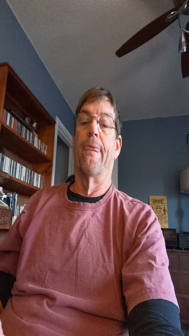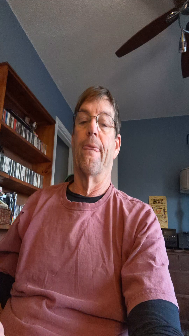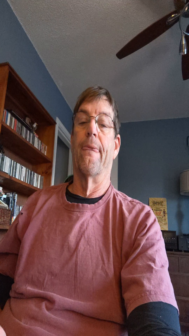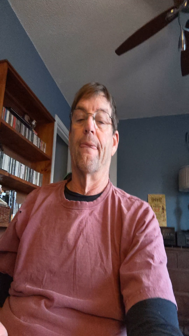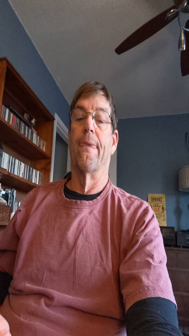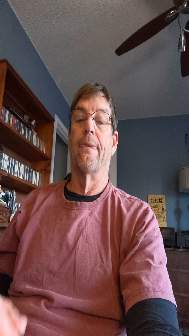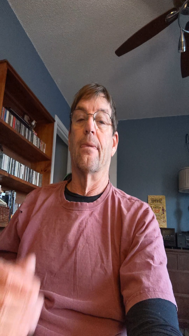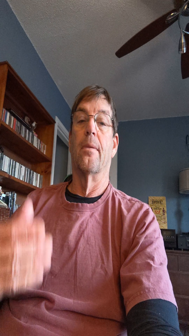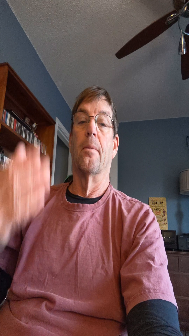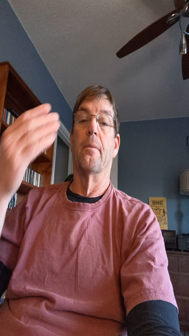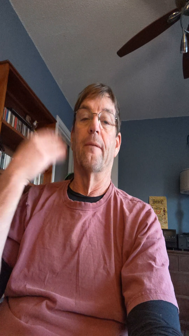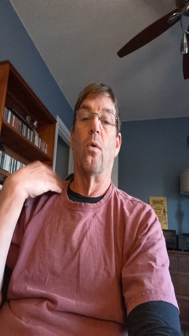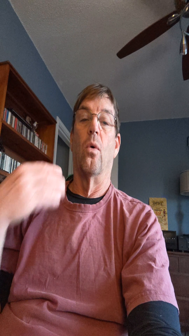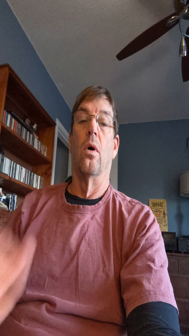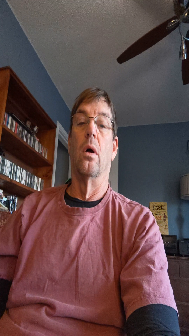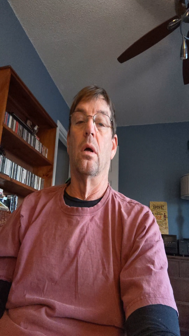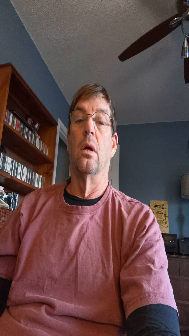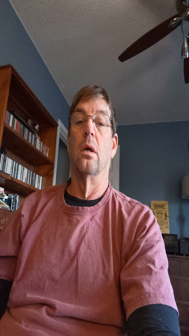before